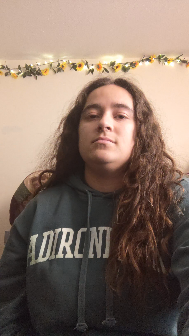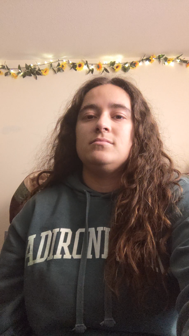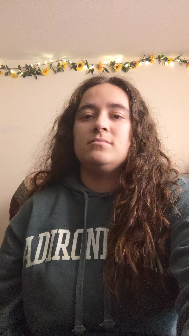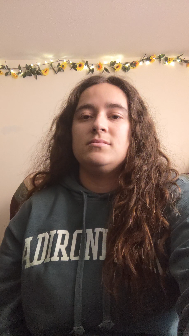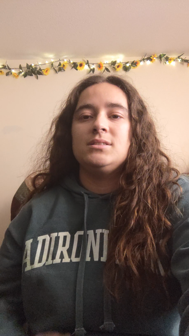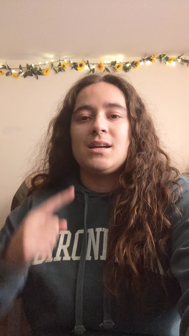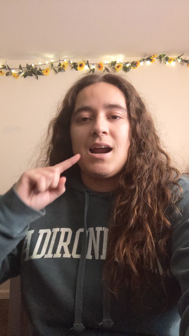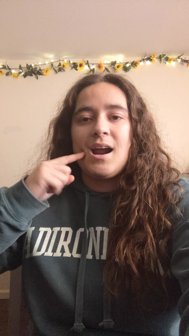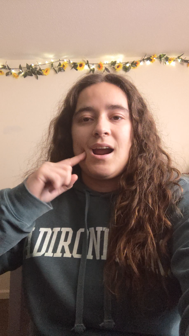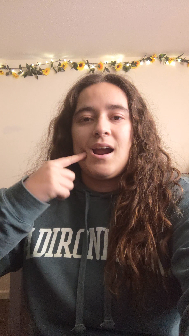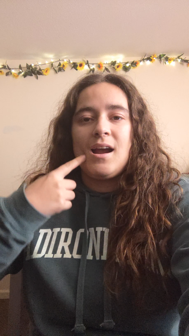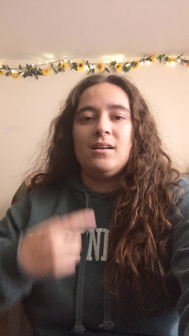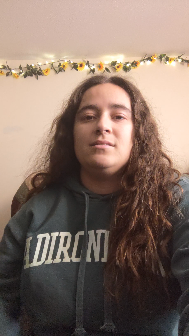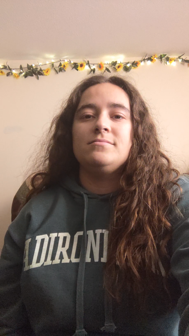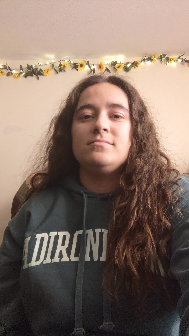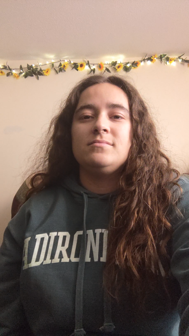candy